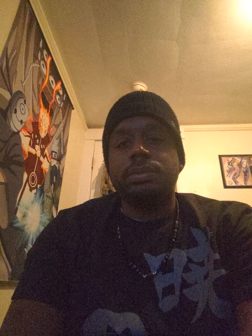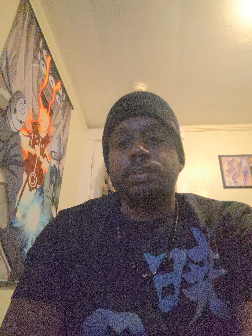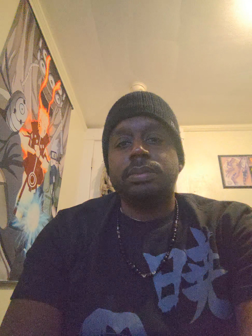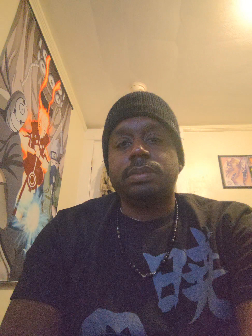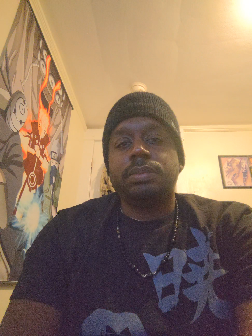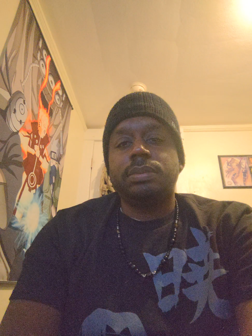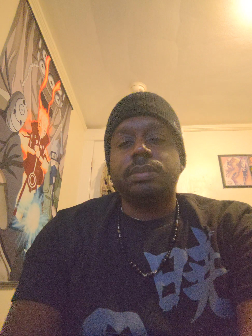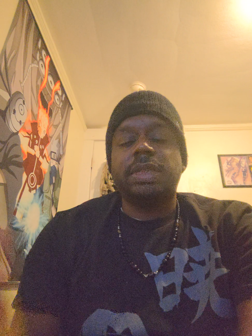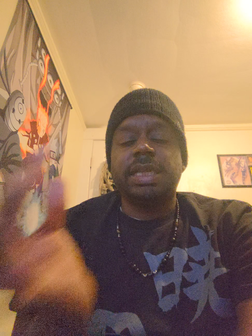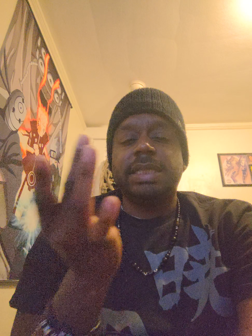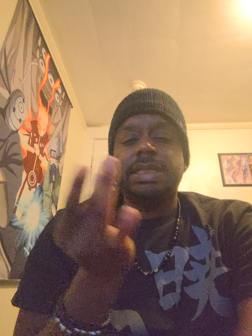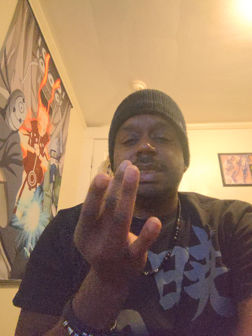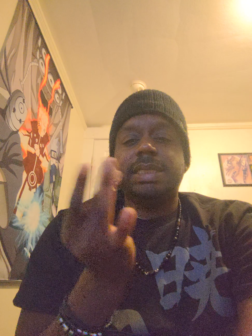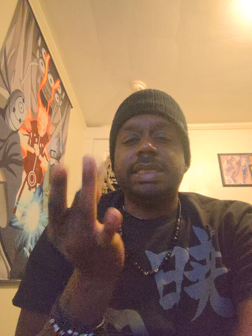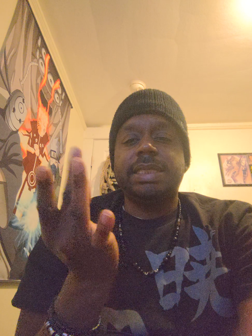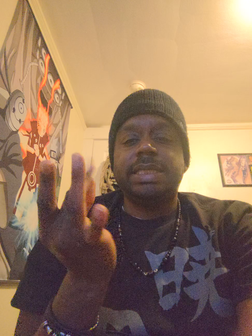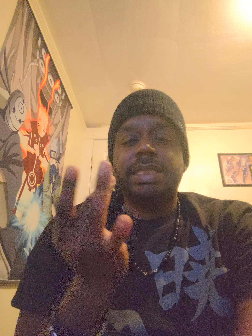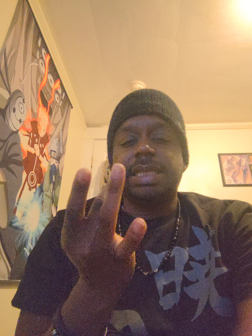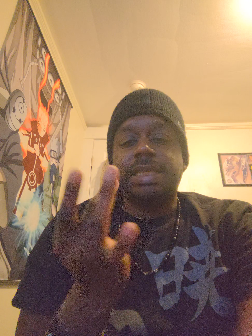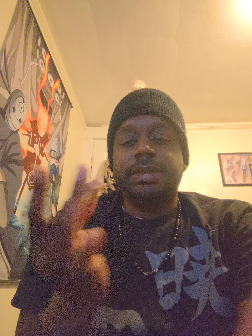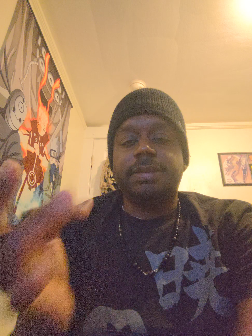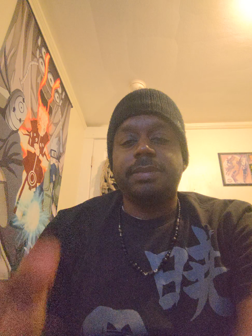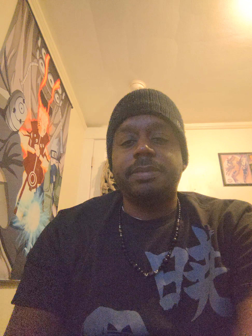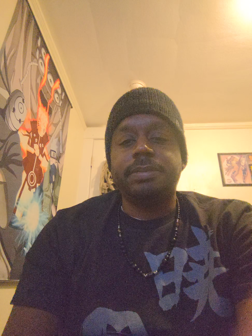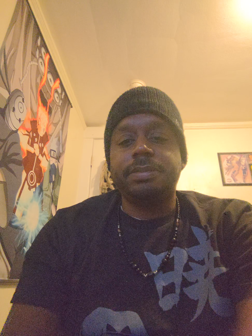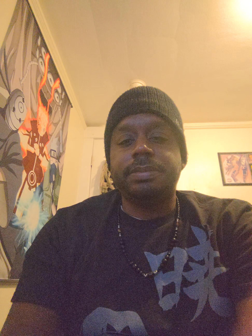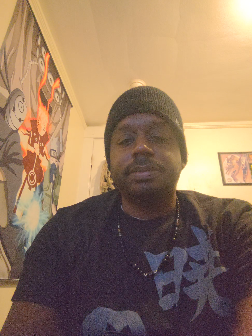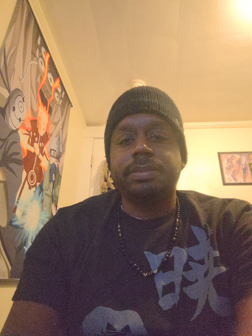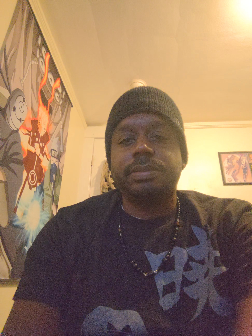sticky